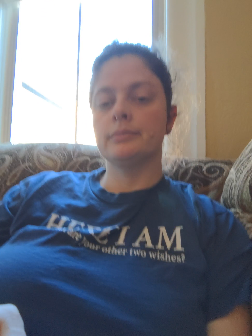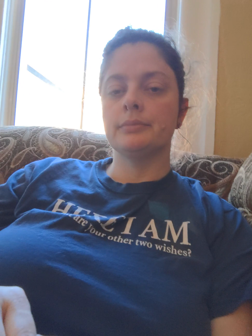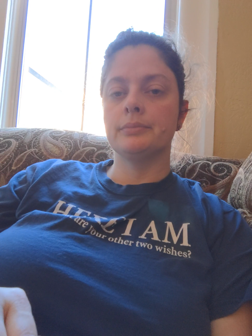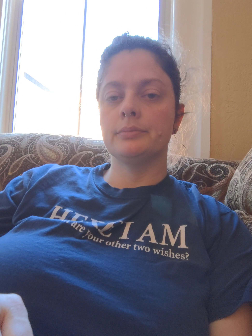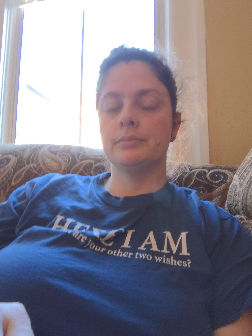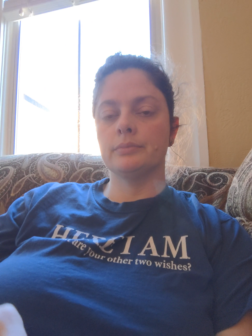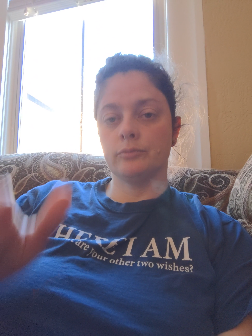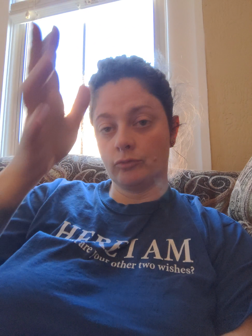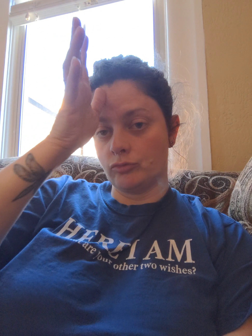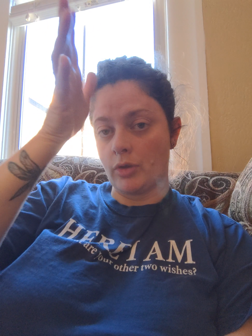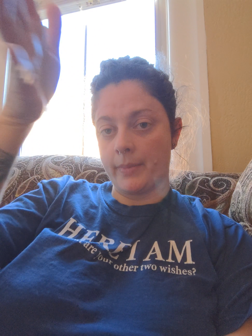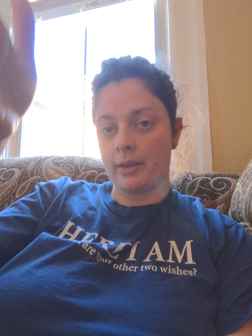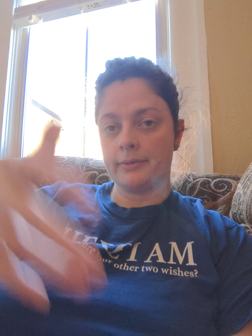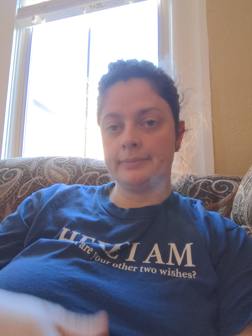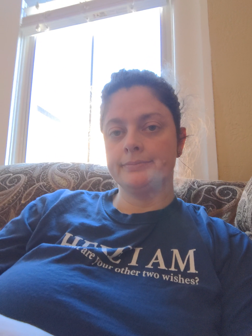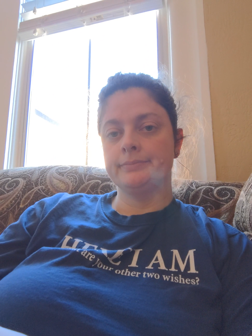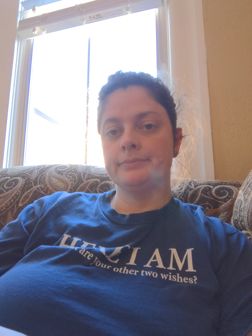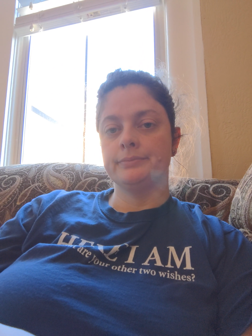grandpa